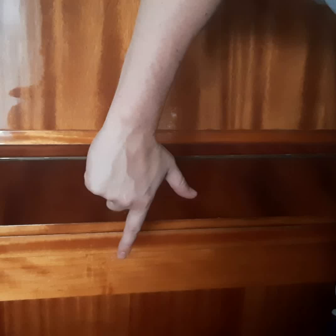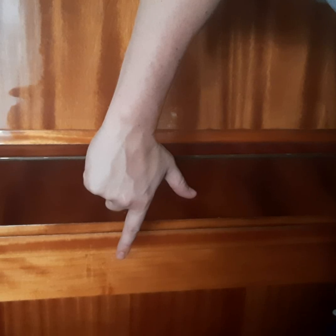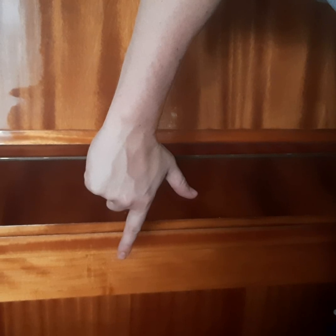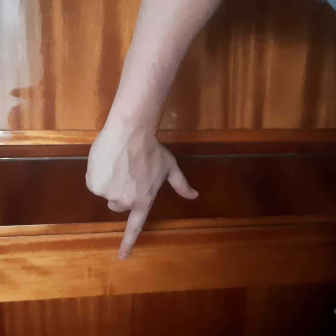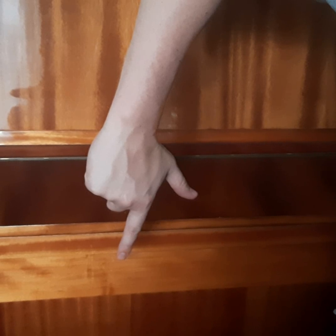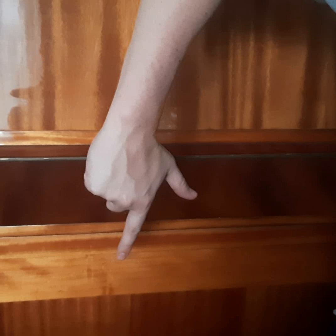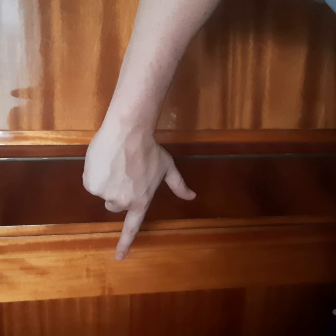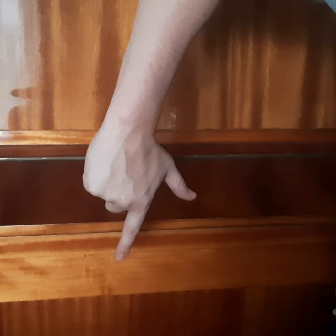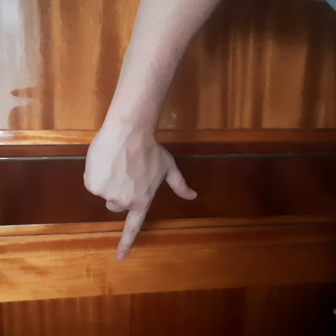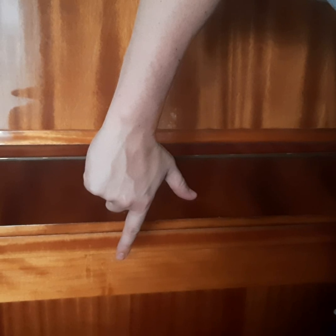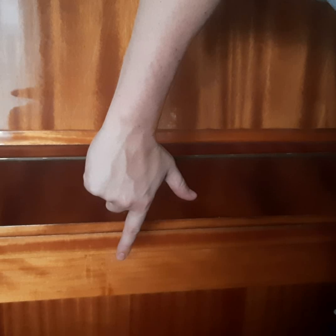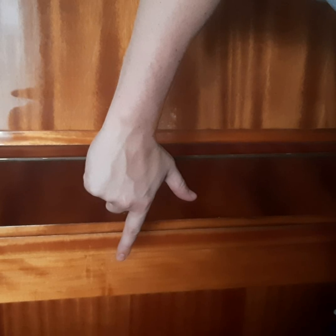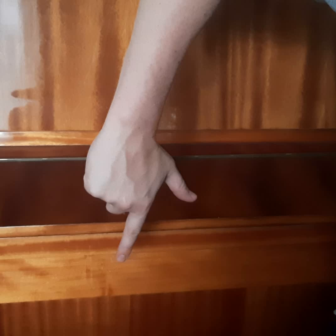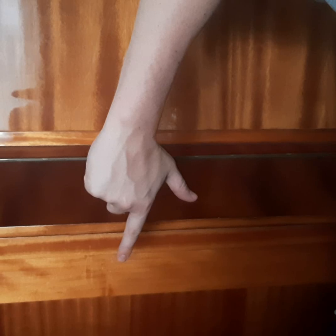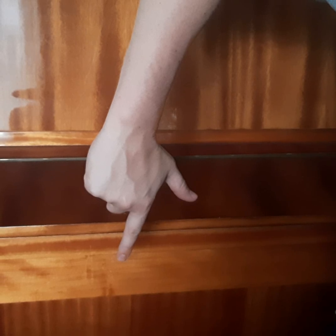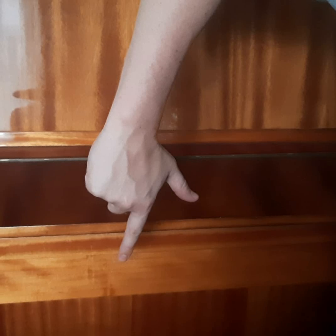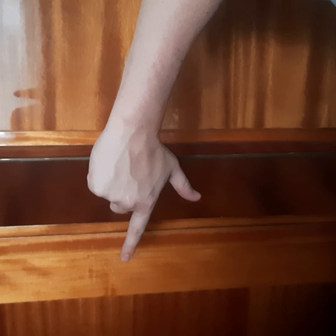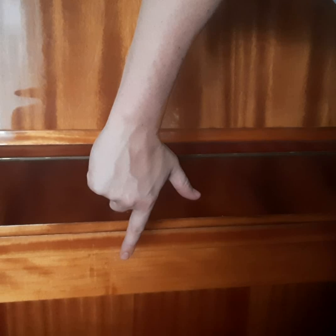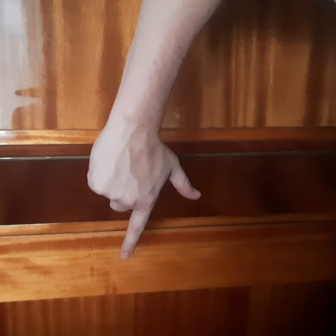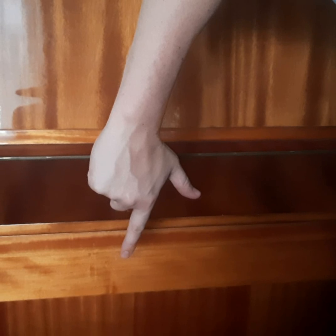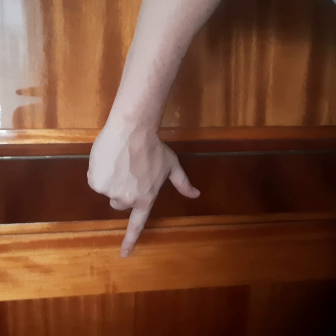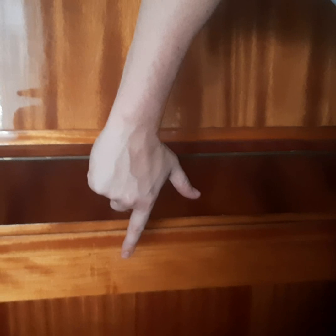Г